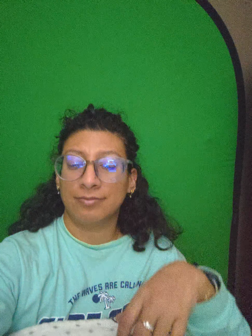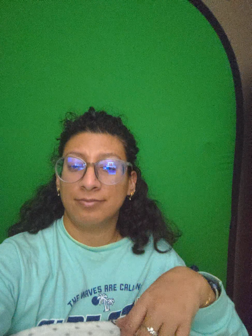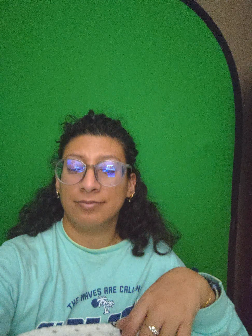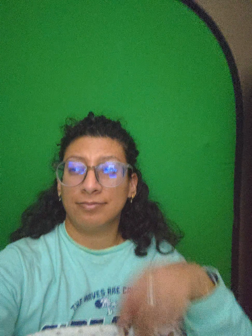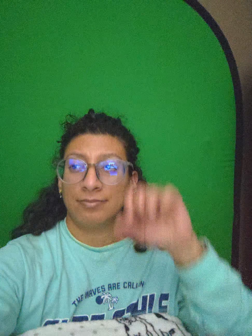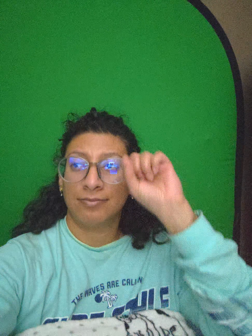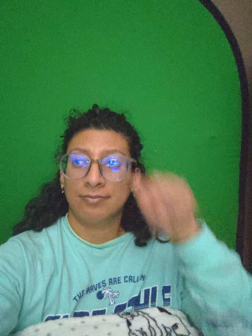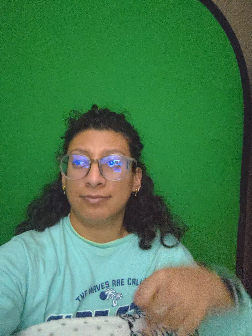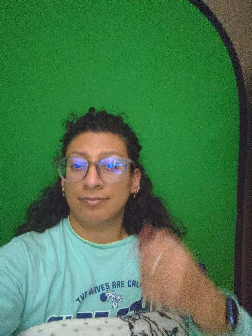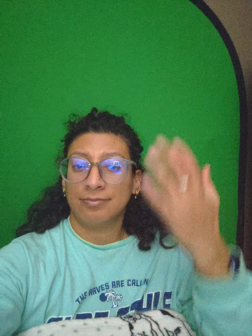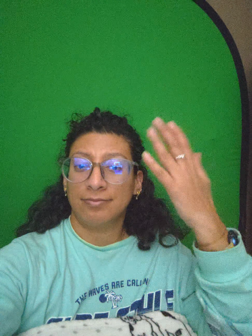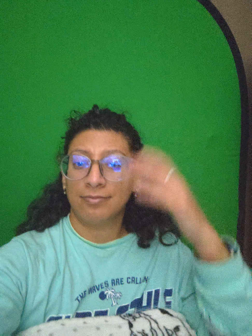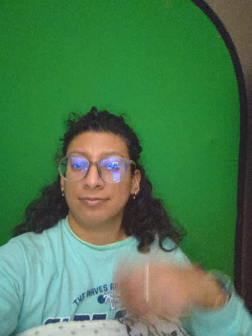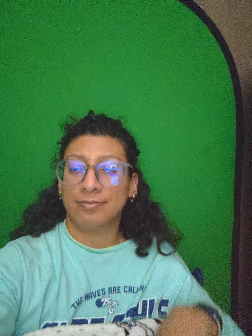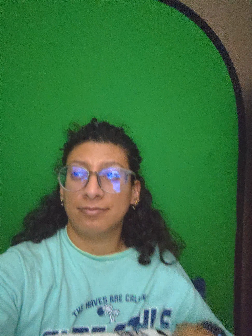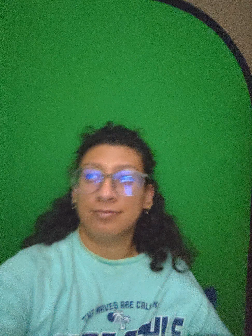mitten